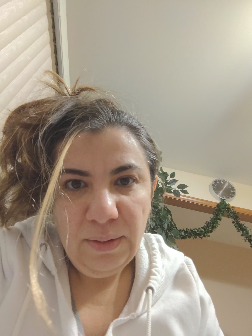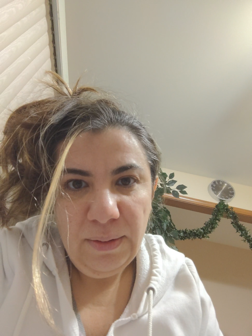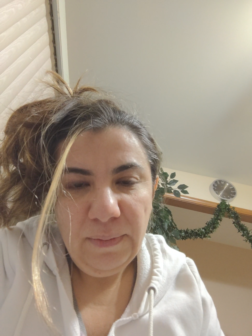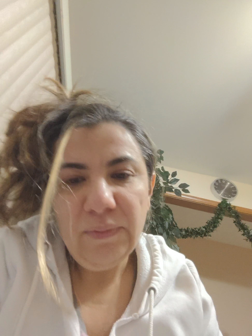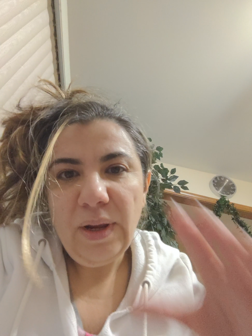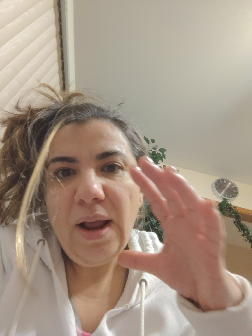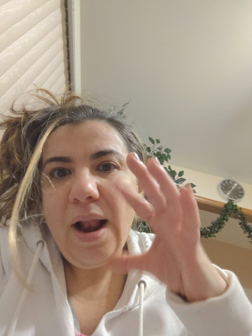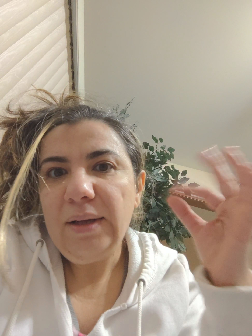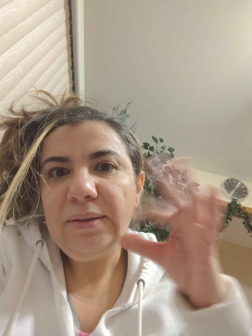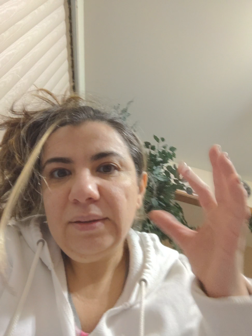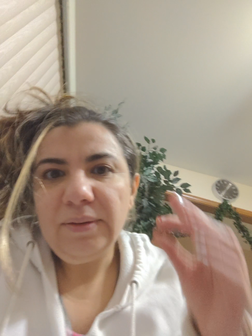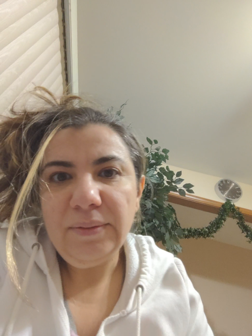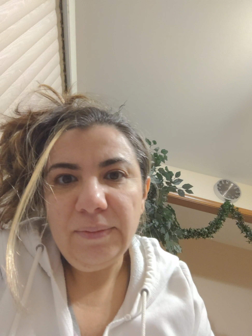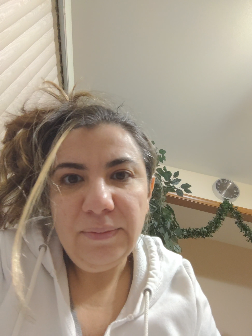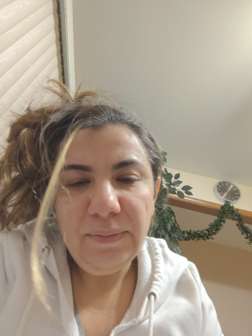cat